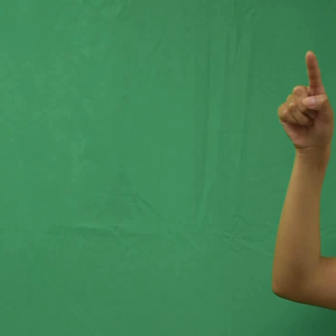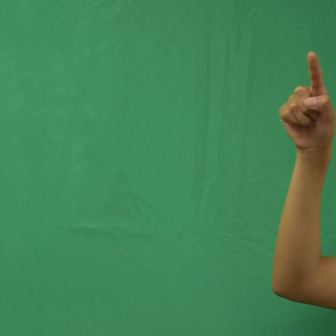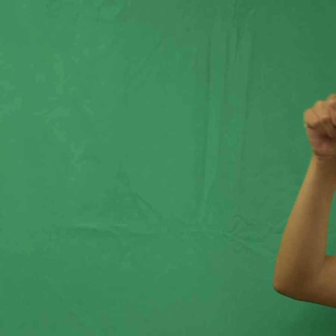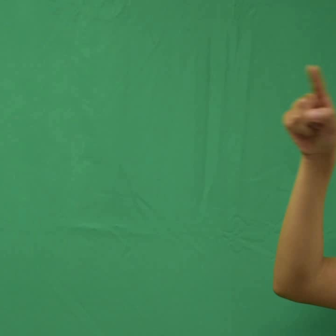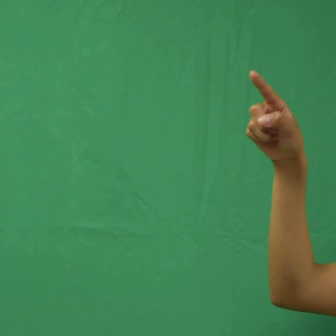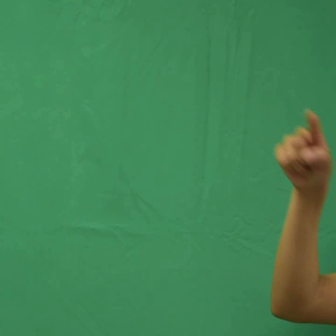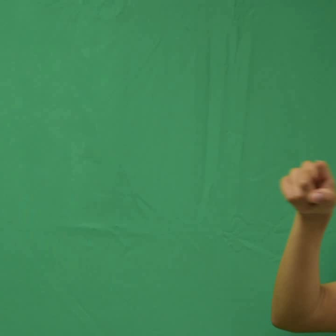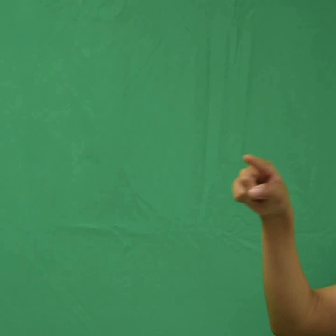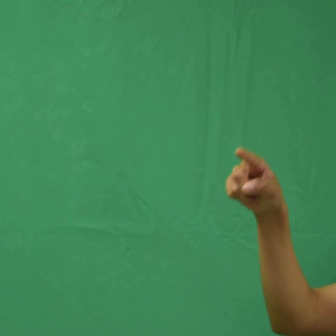Z